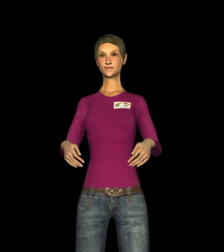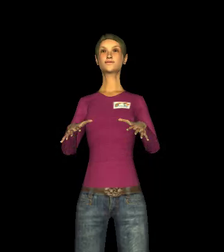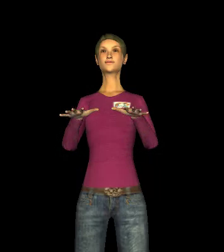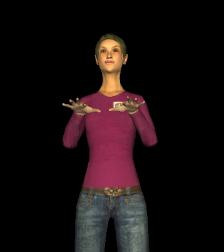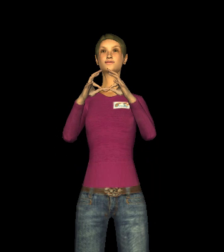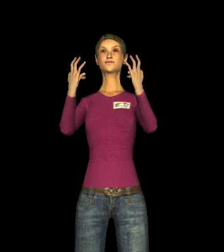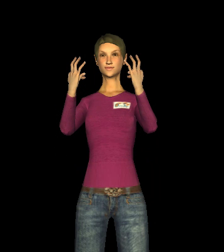يجد